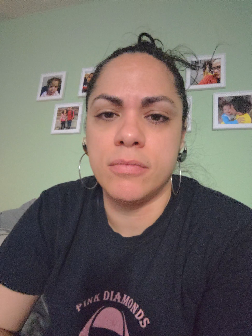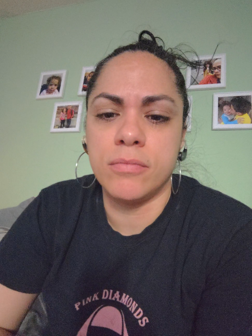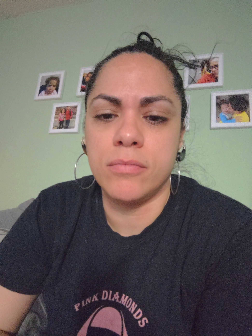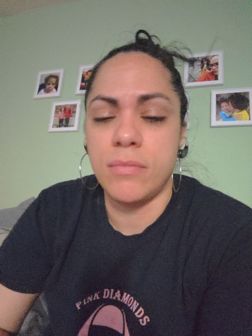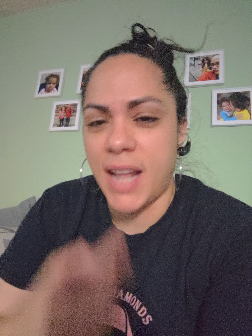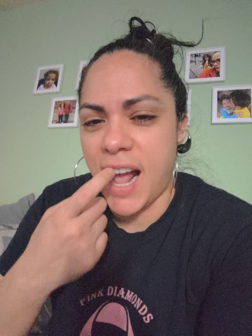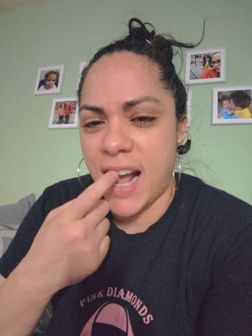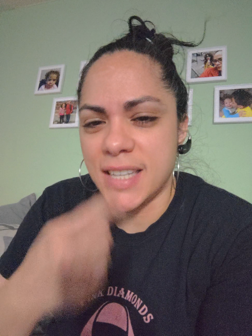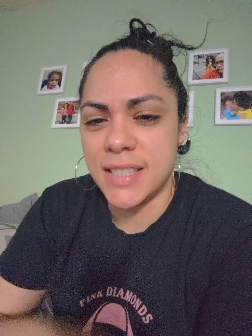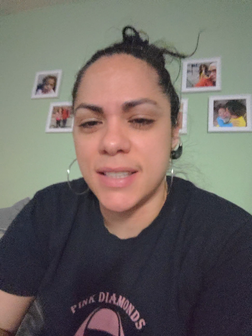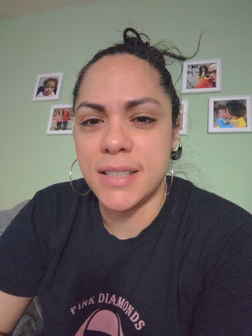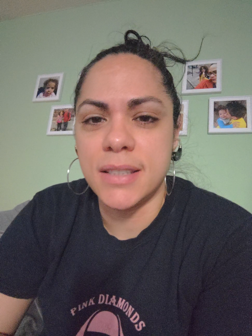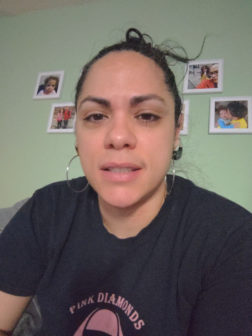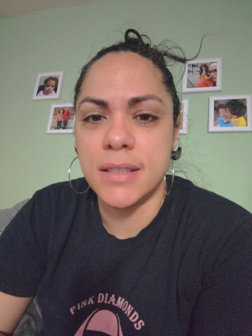window